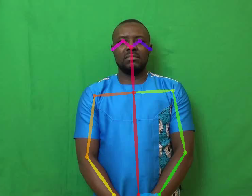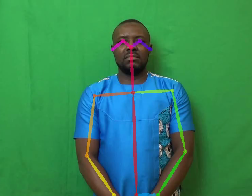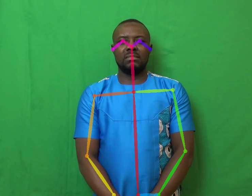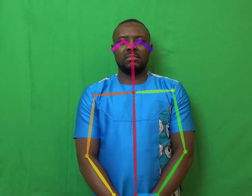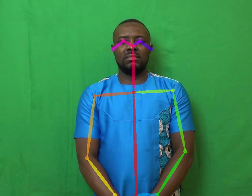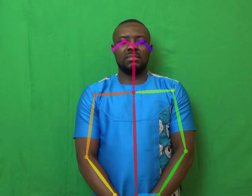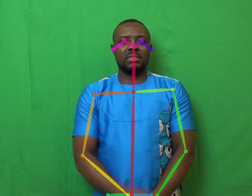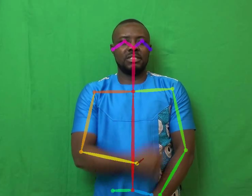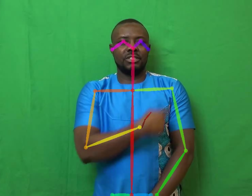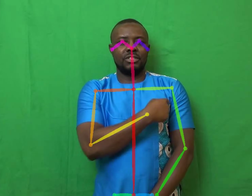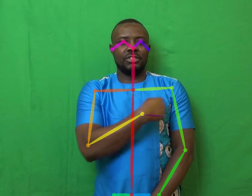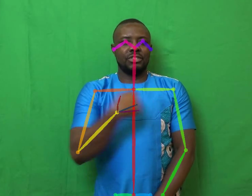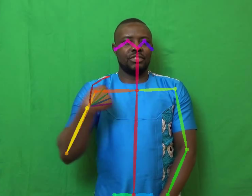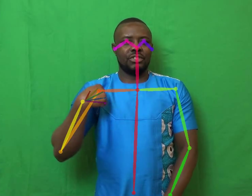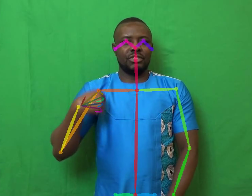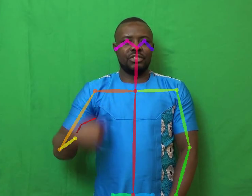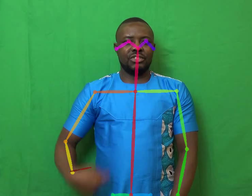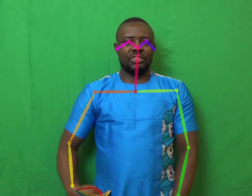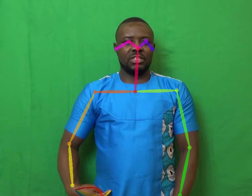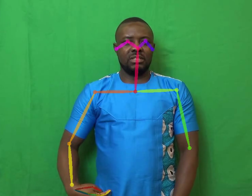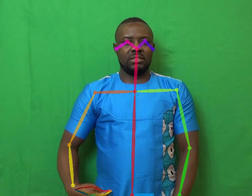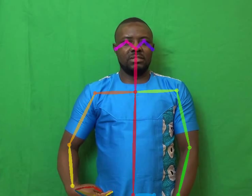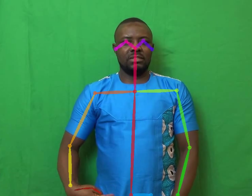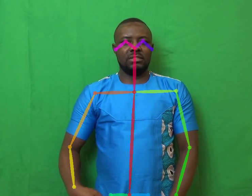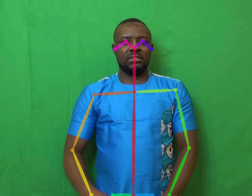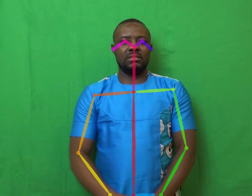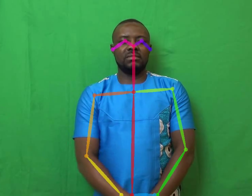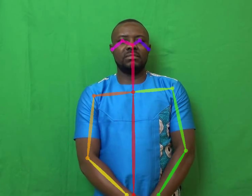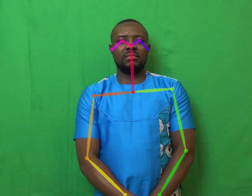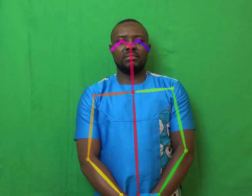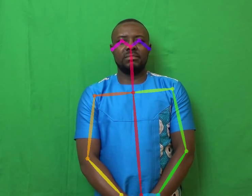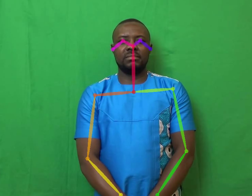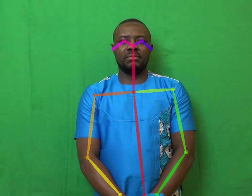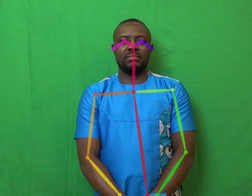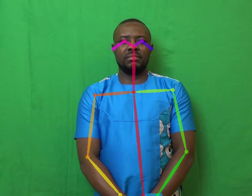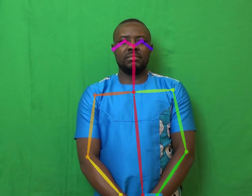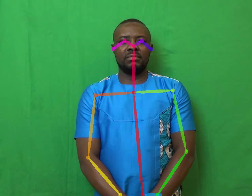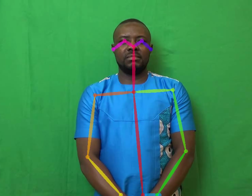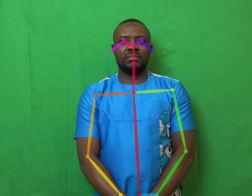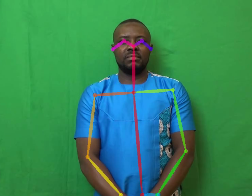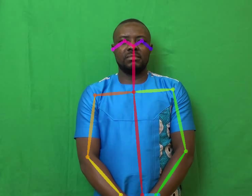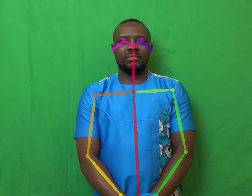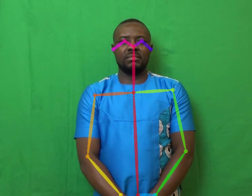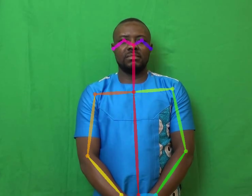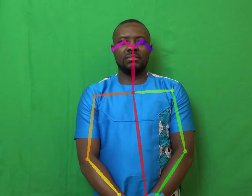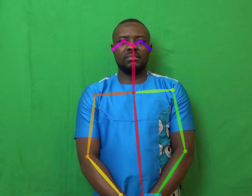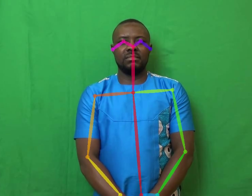China